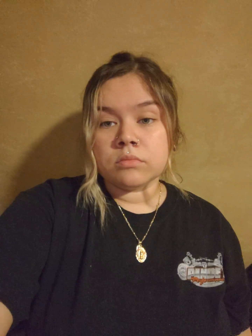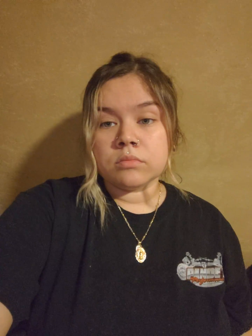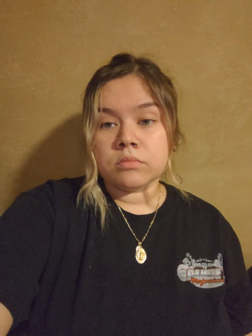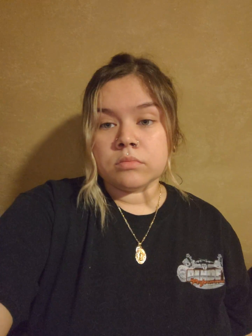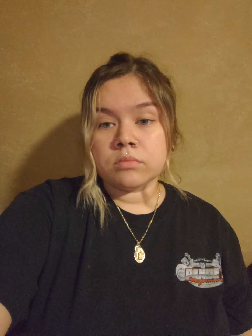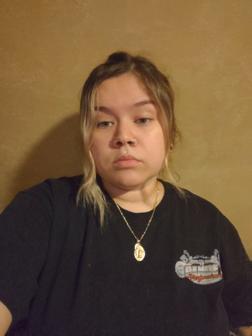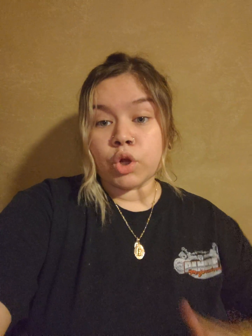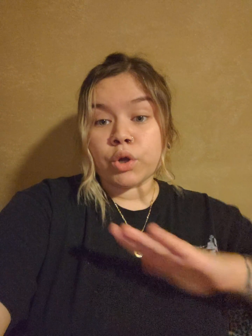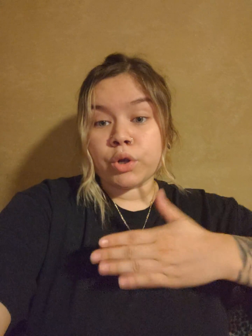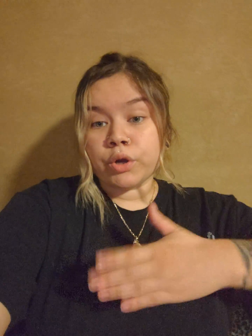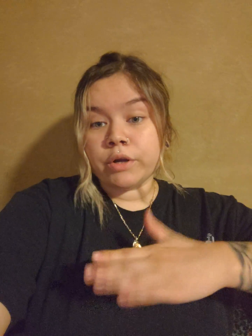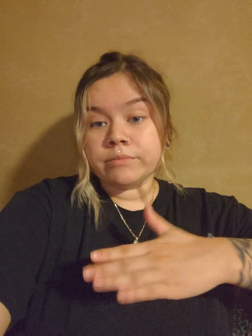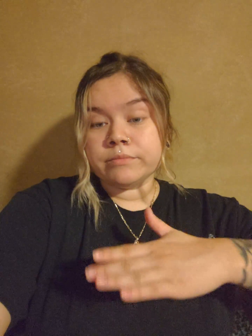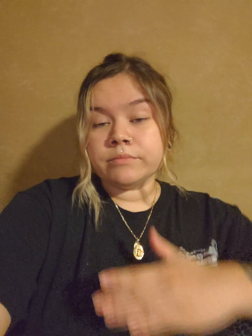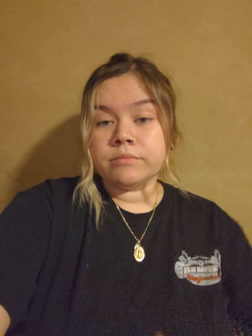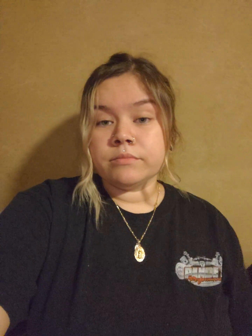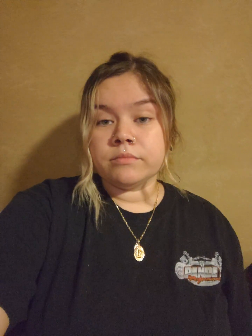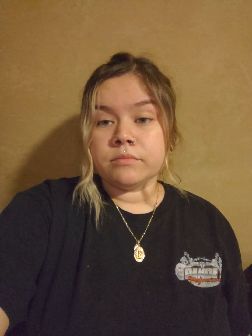cook